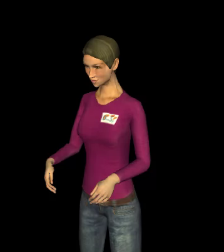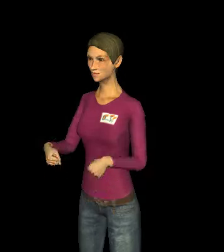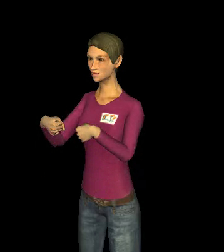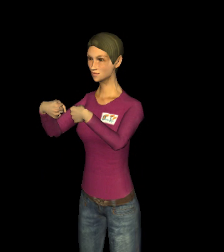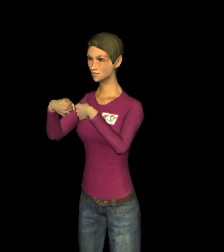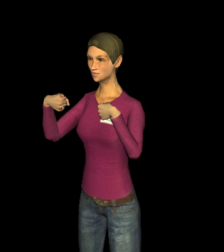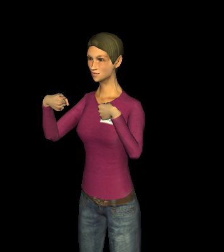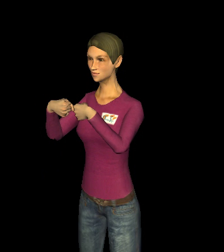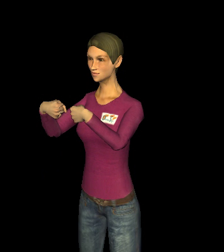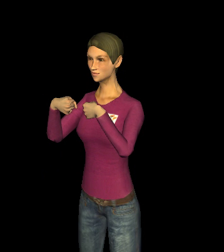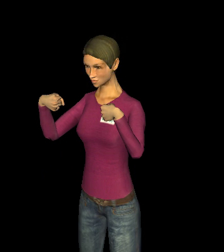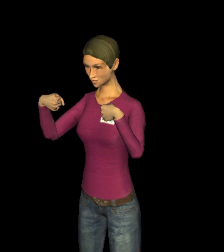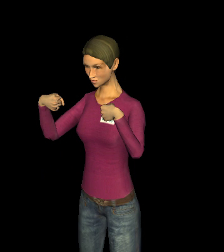خزانة